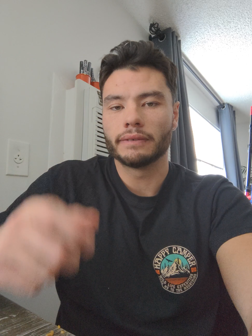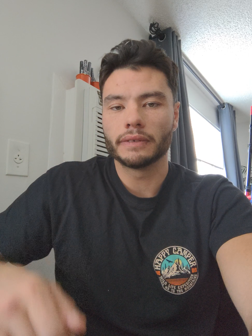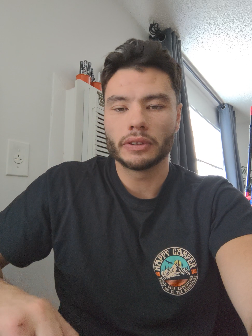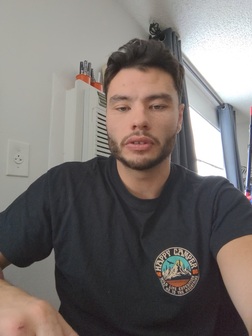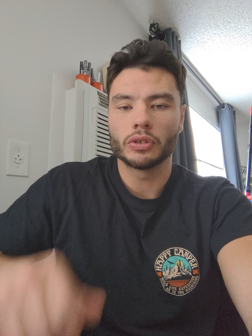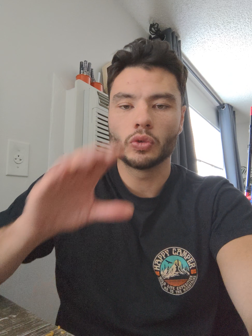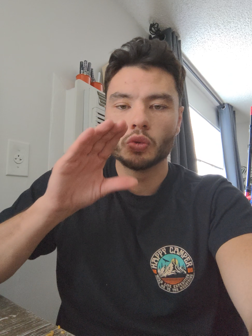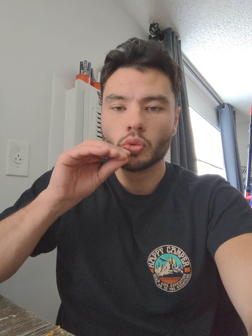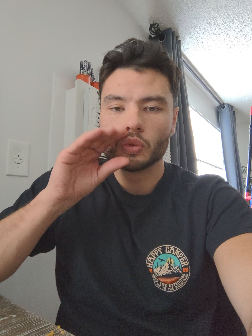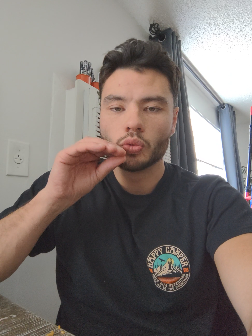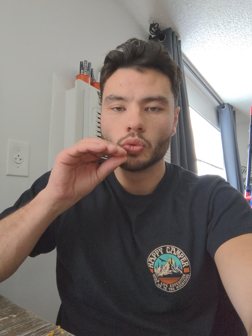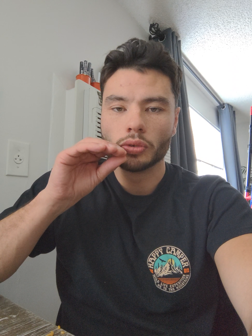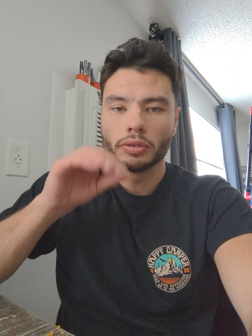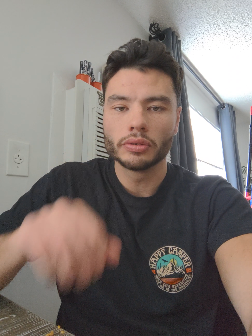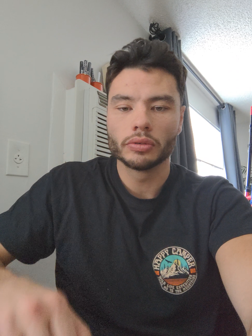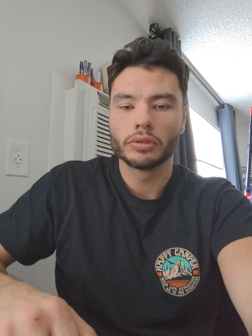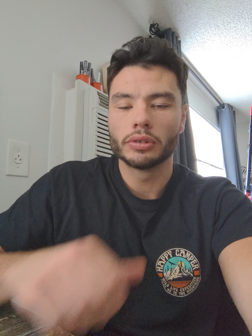goose